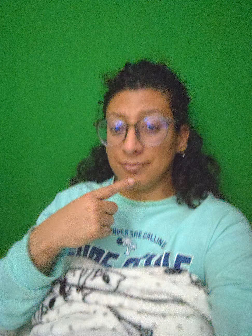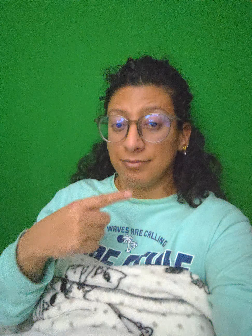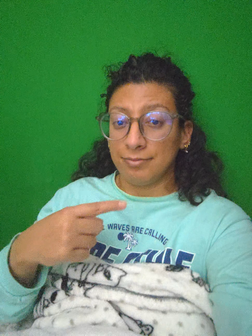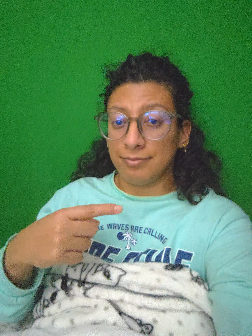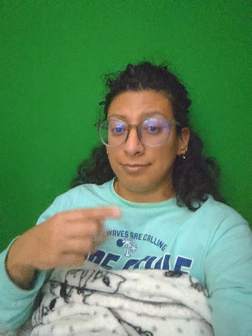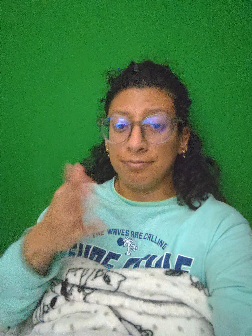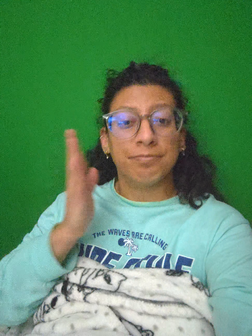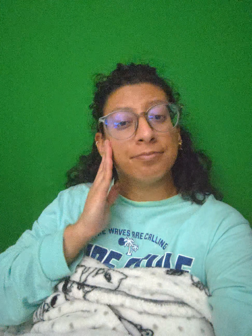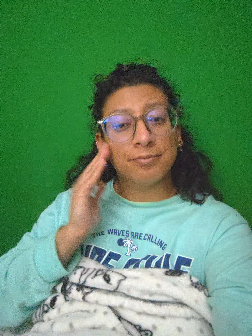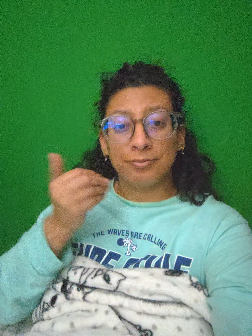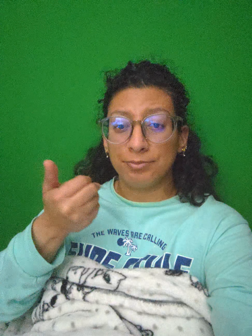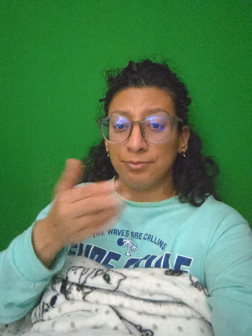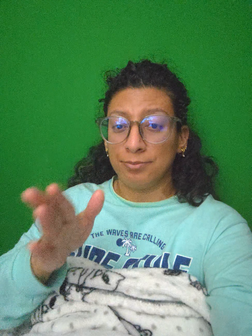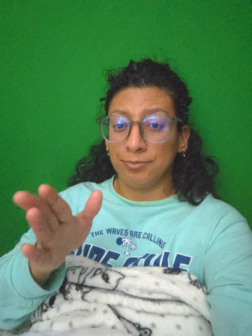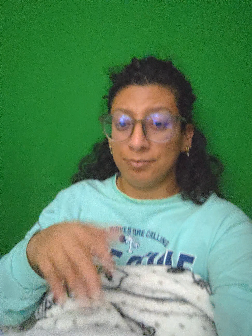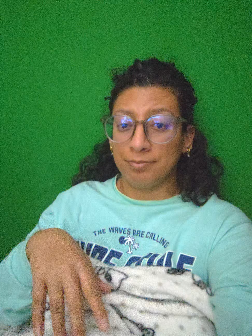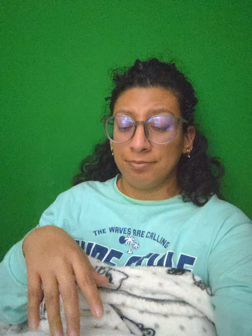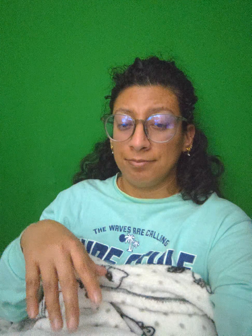bedroom